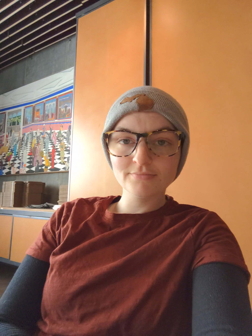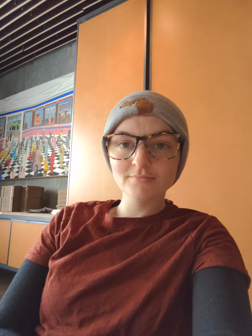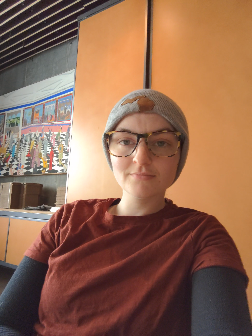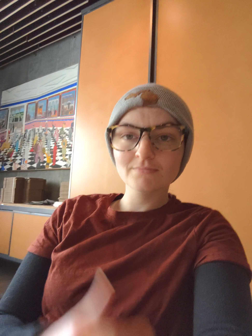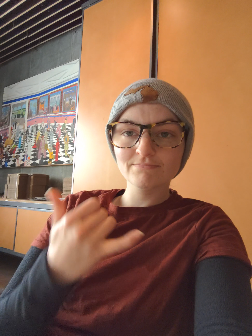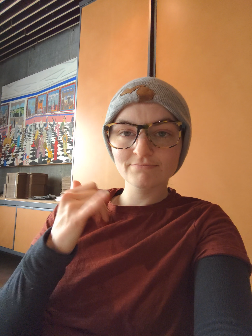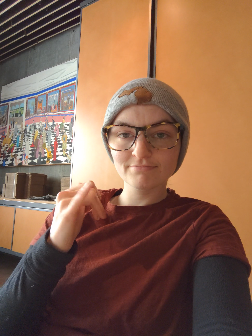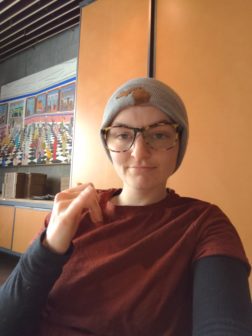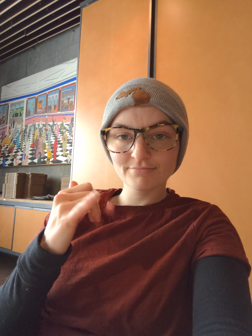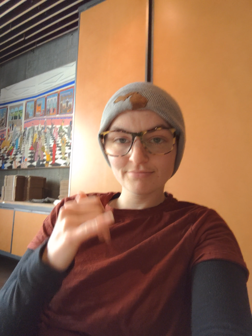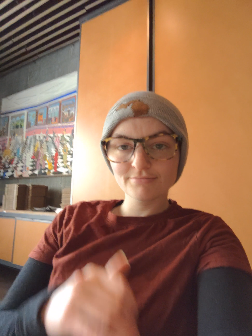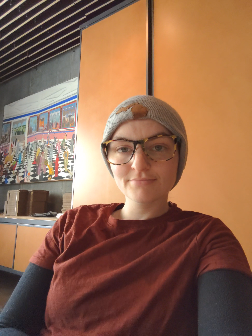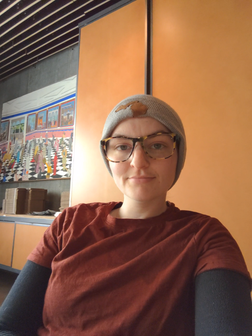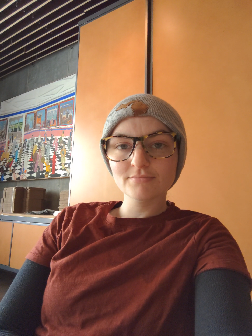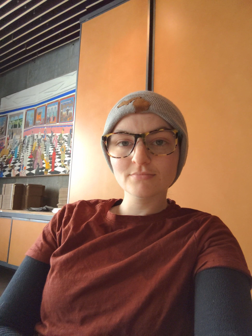yellow